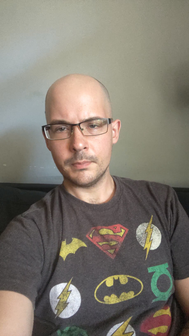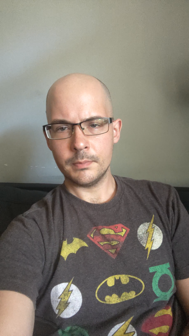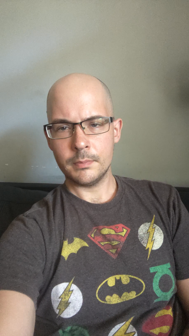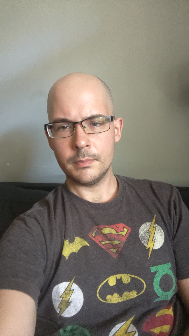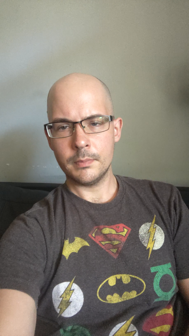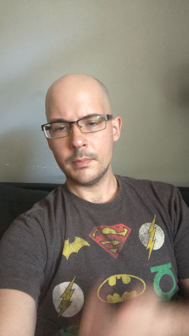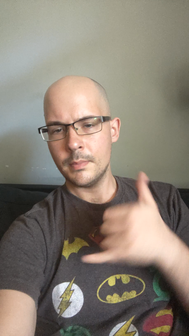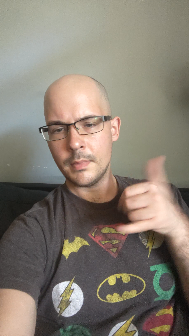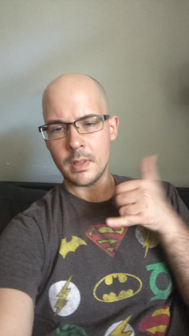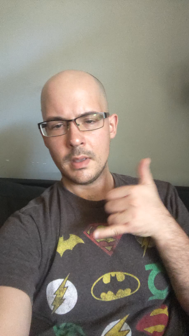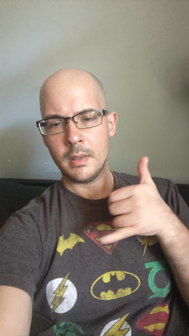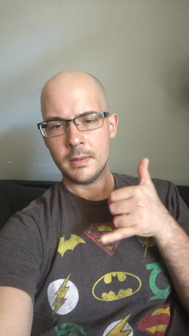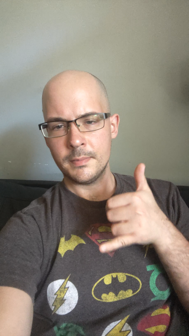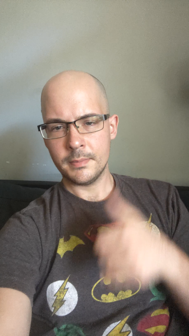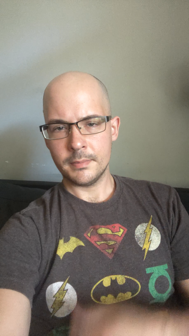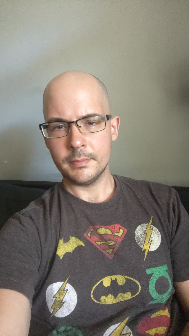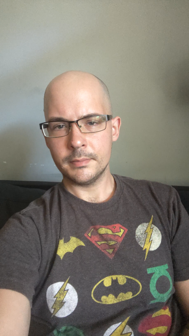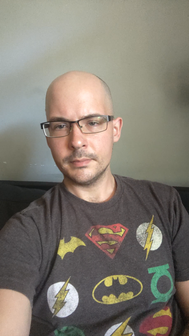play